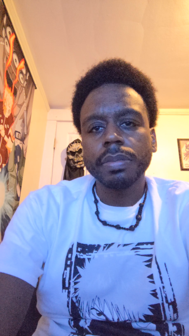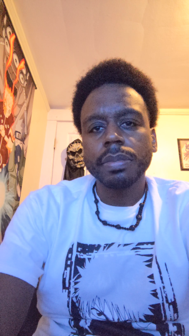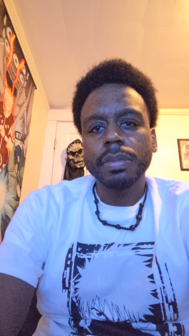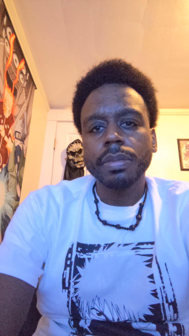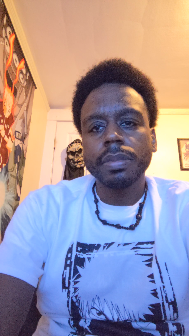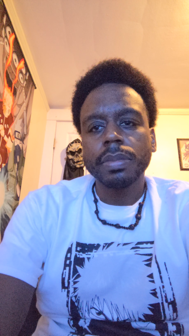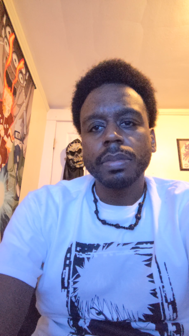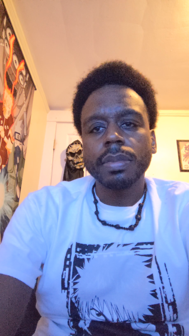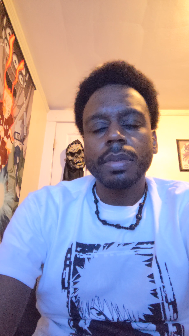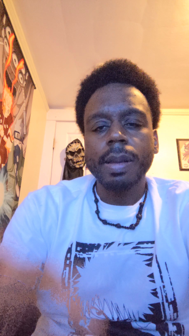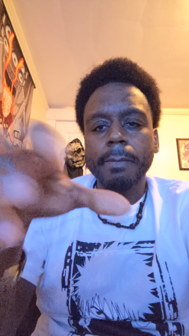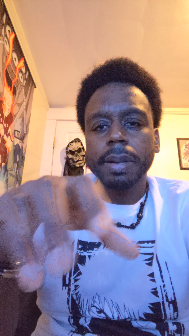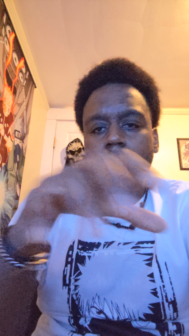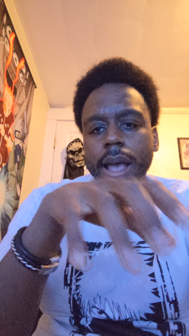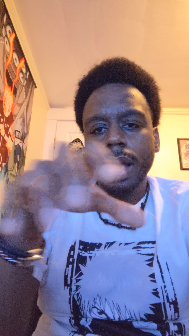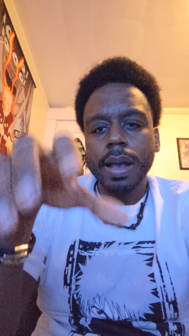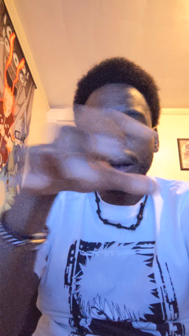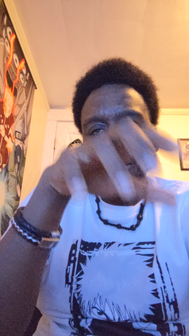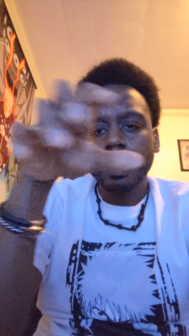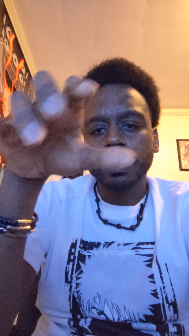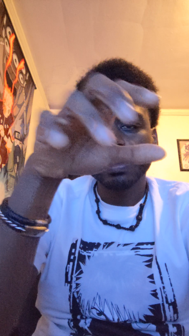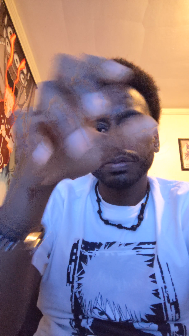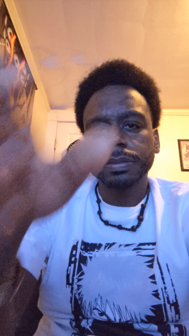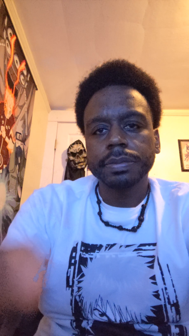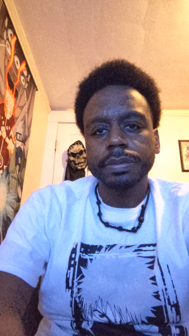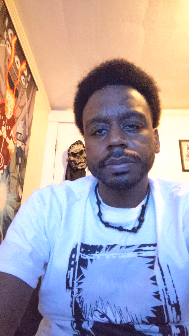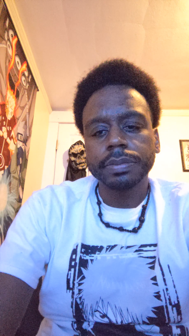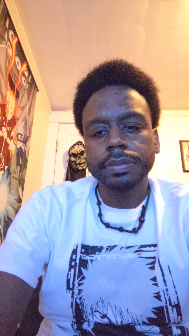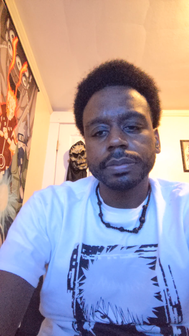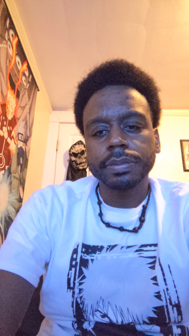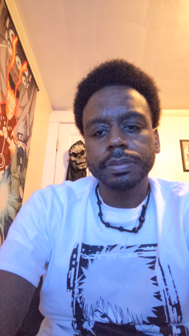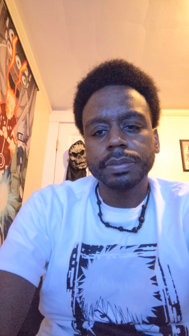block